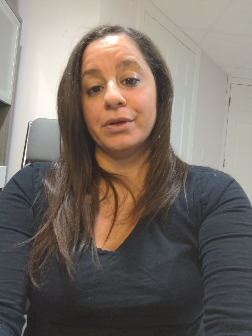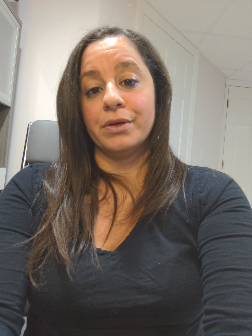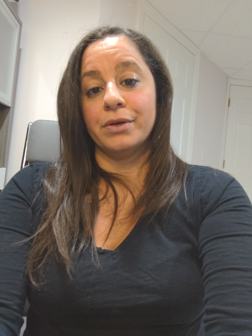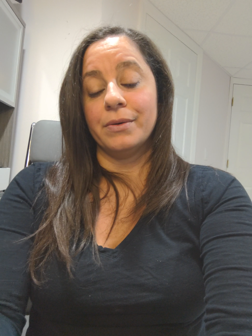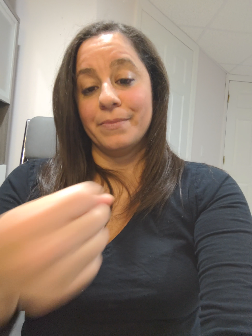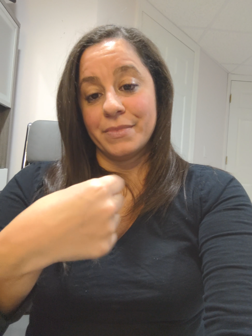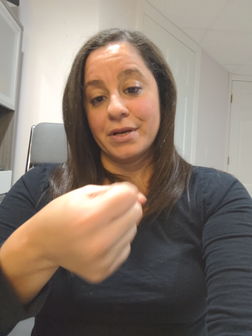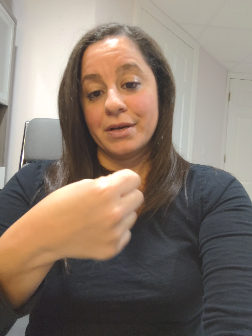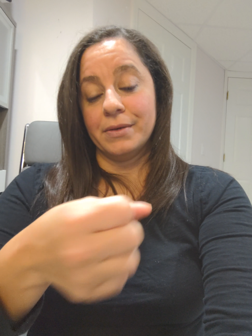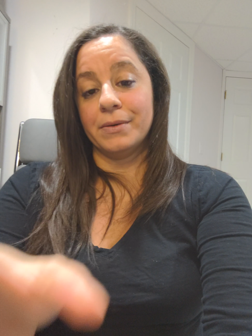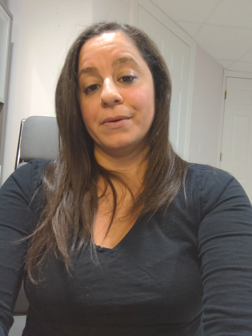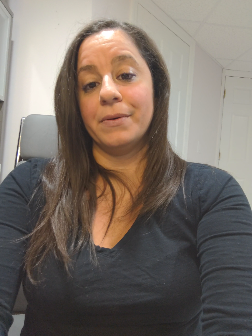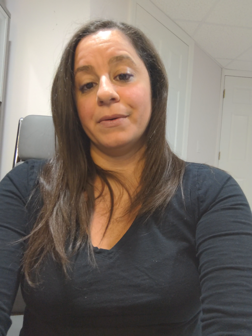make